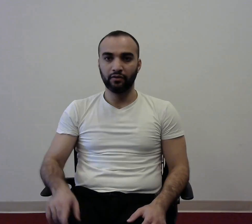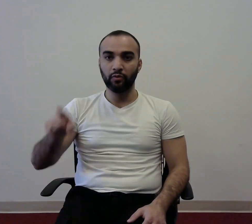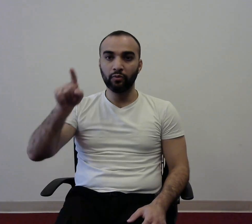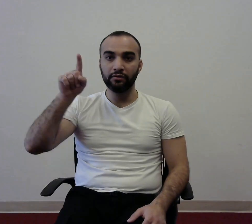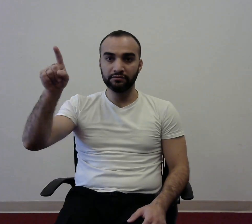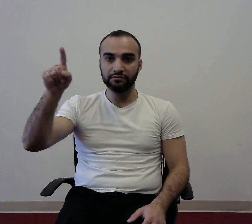orda